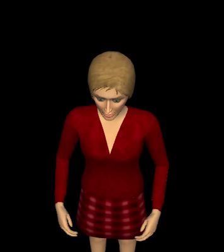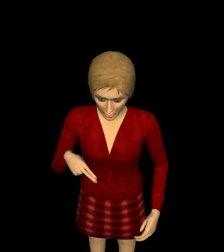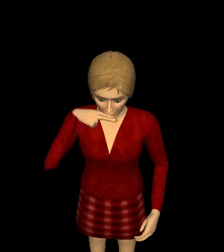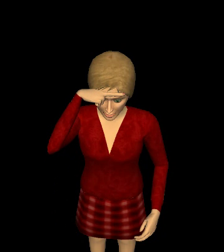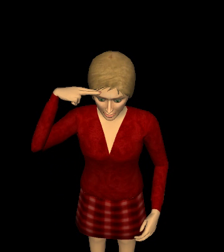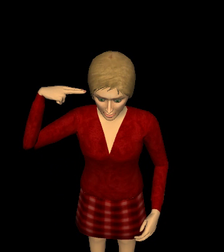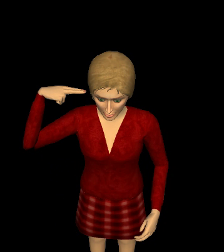أسود